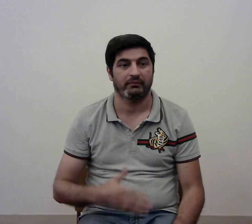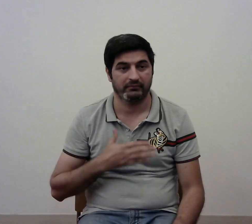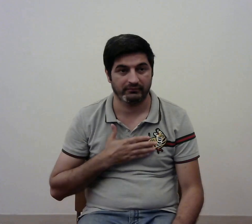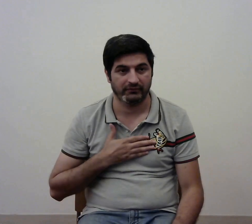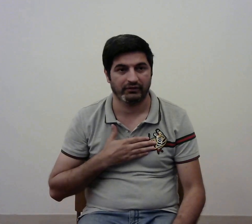mən